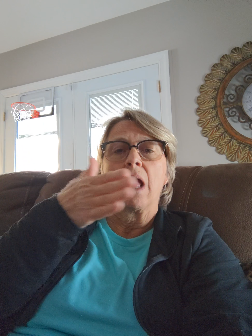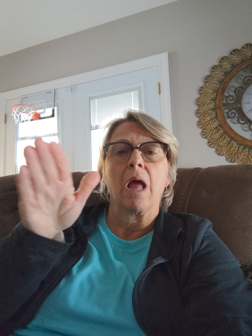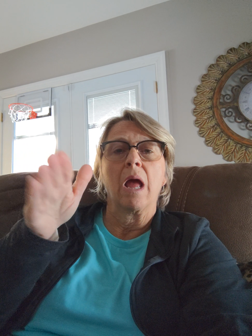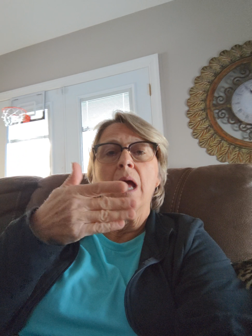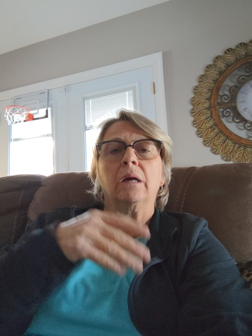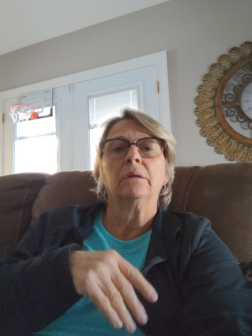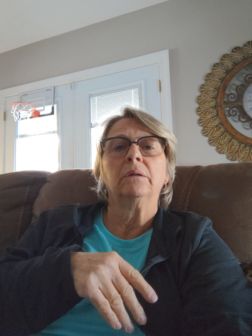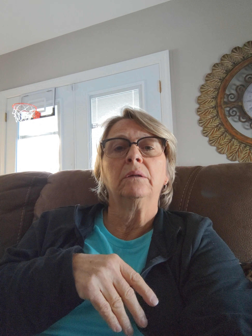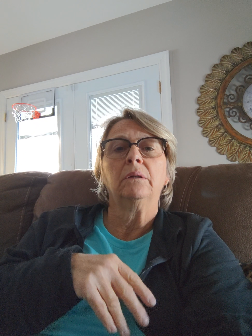flag